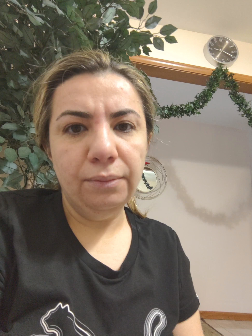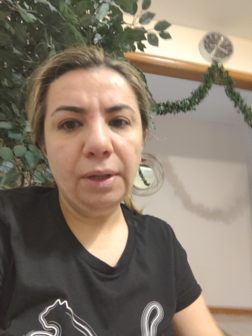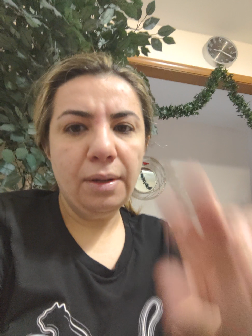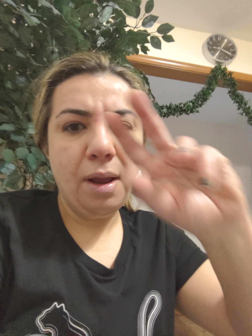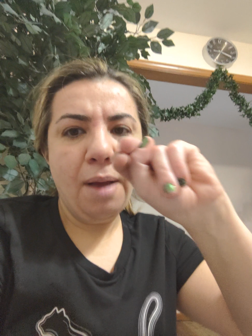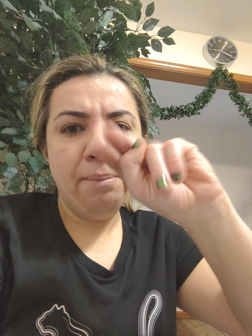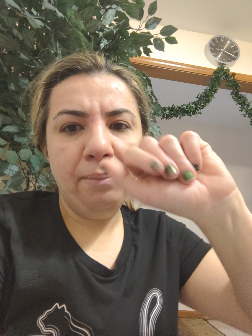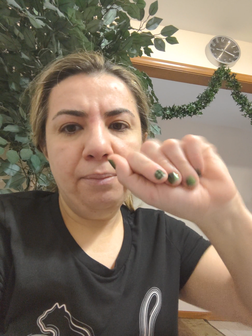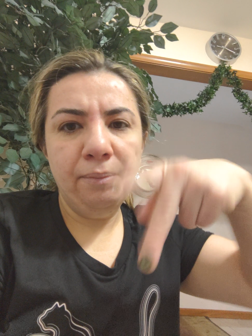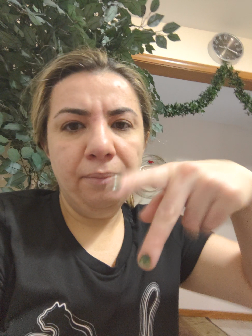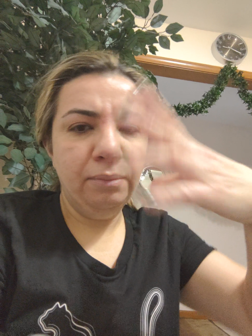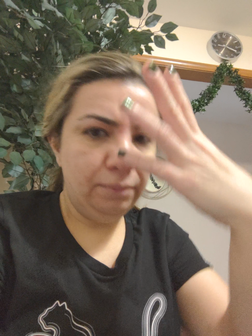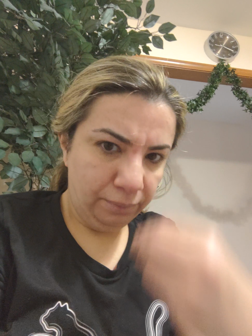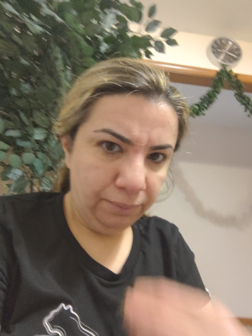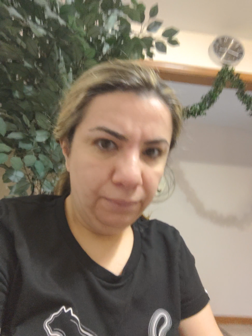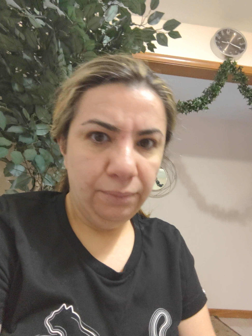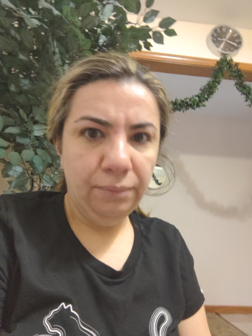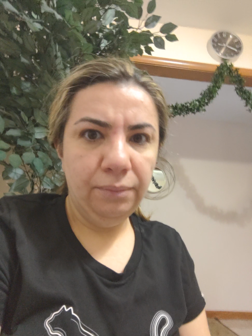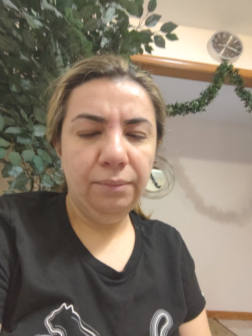nap